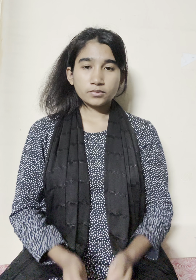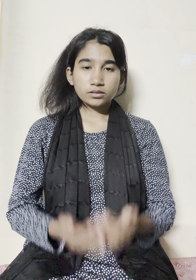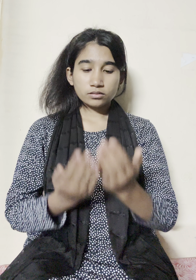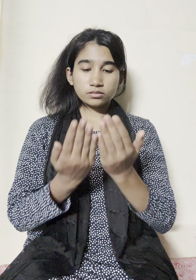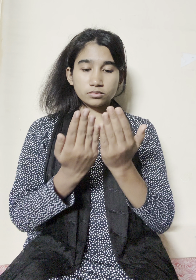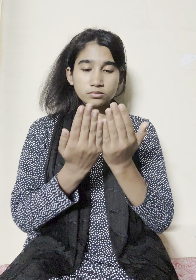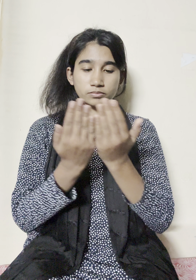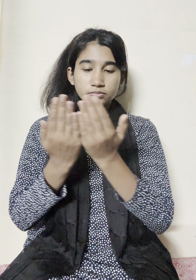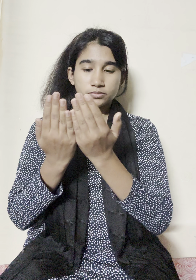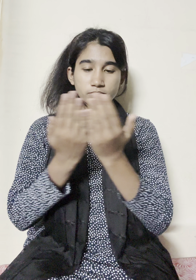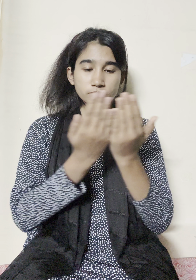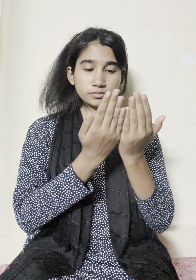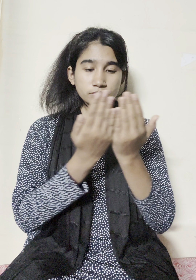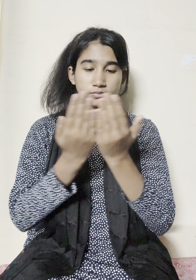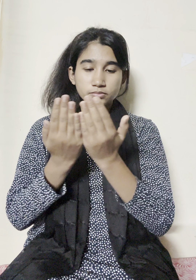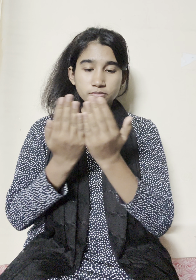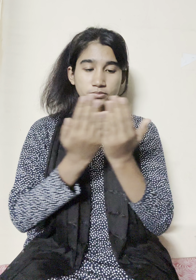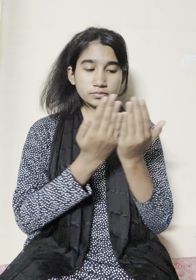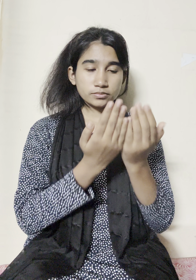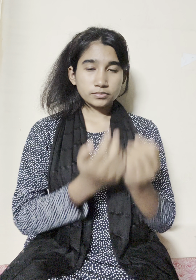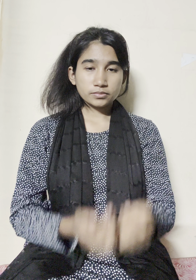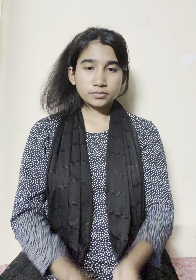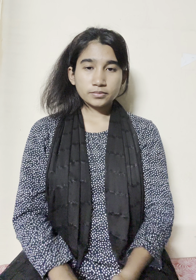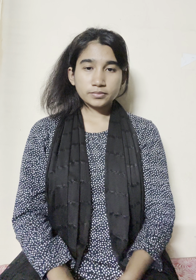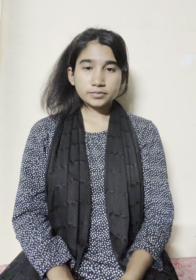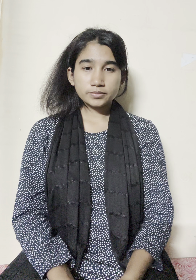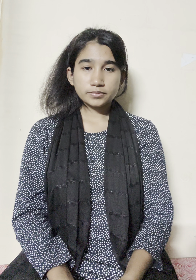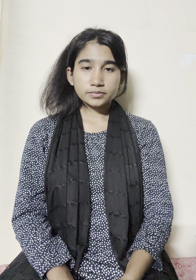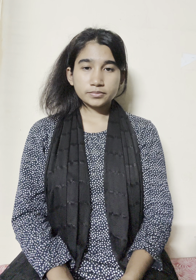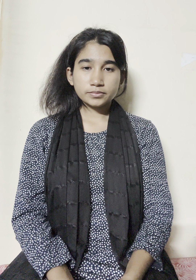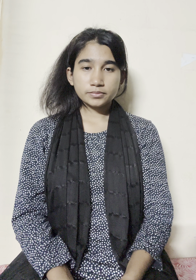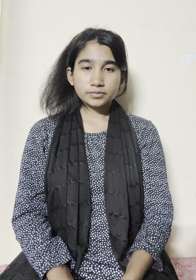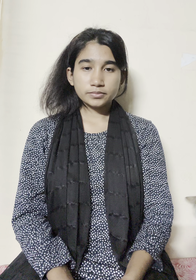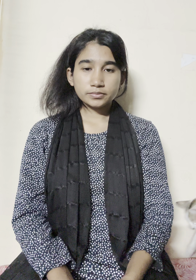পড়া